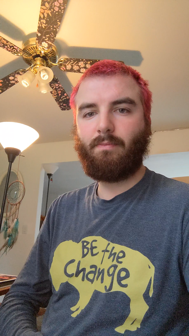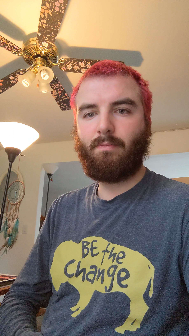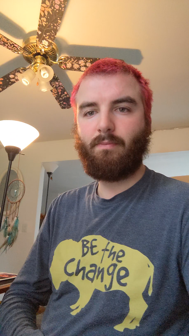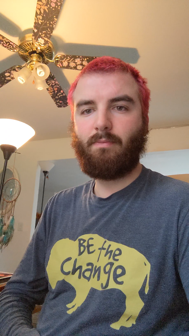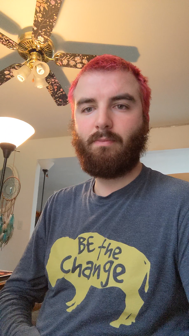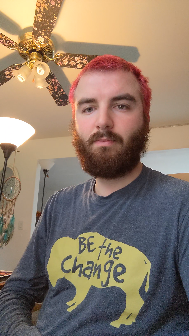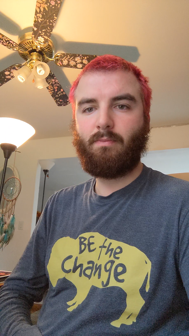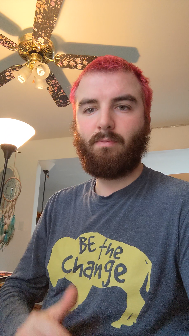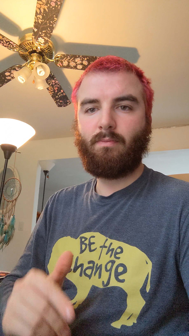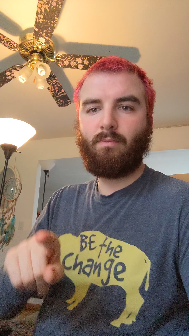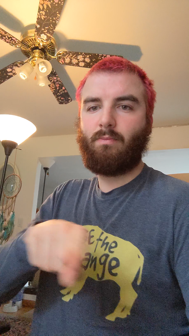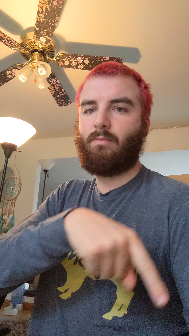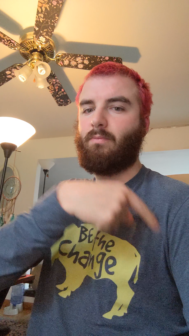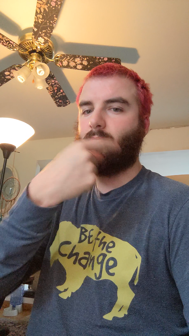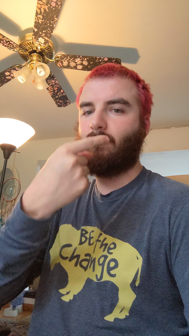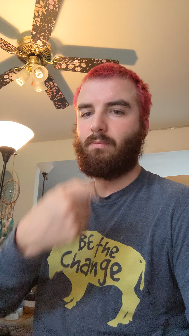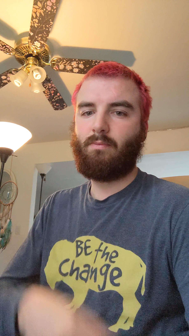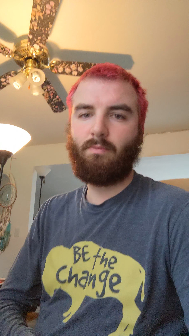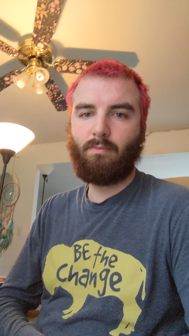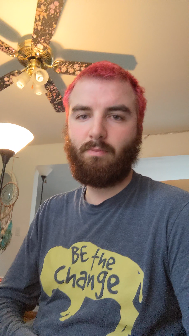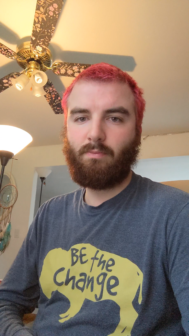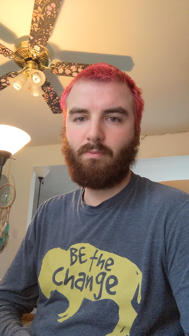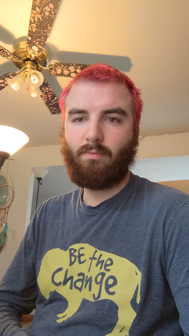long